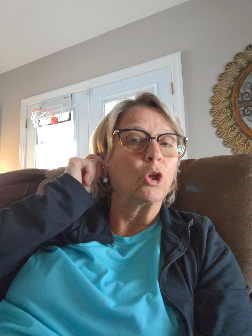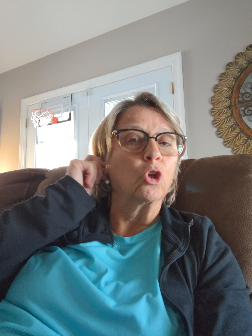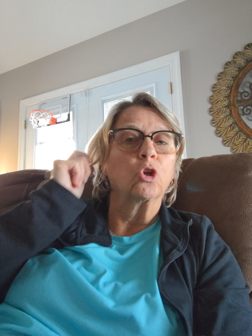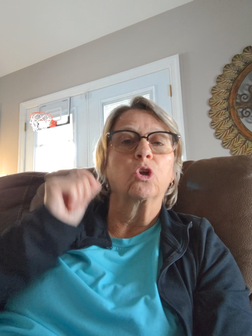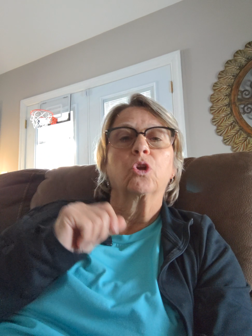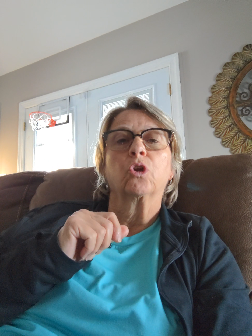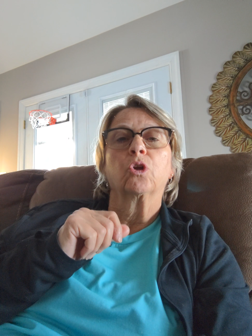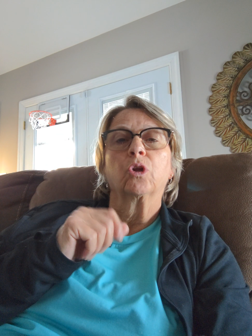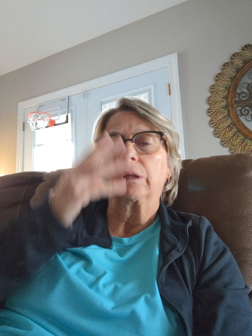ear